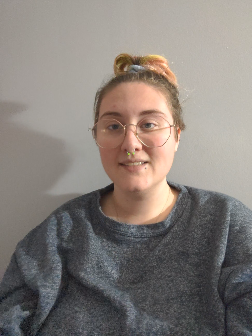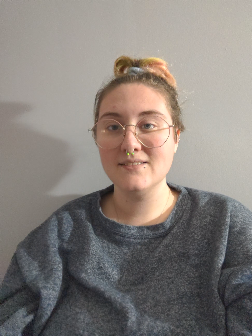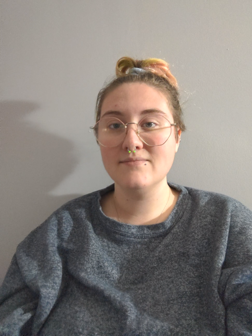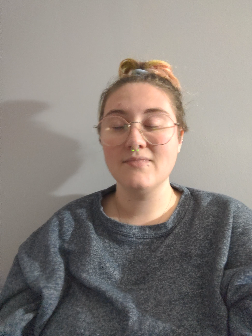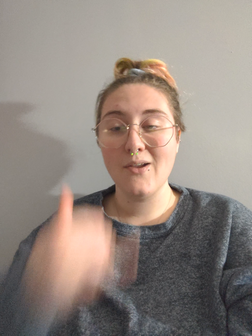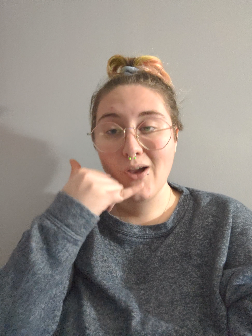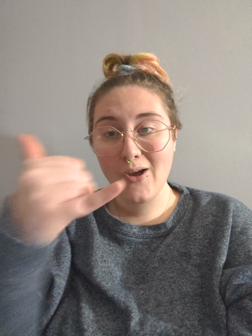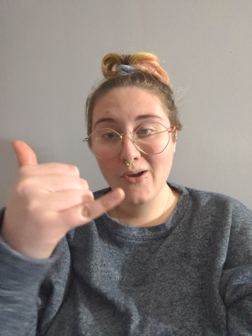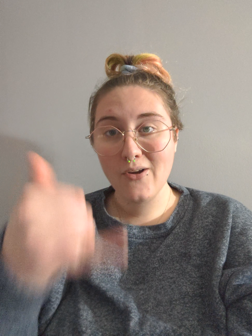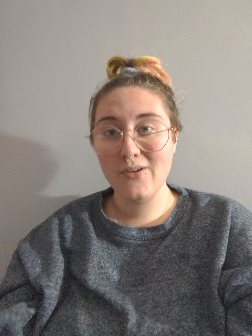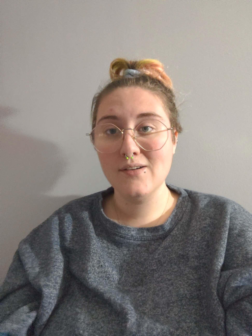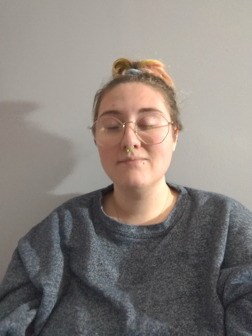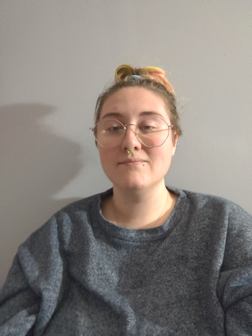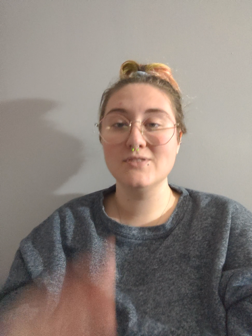call on the phone